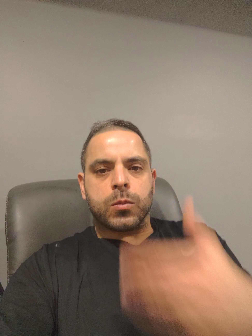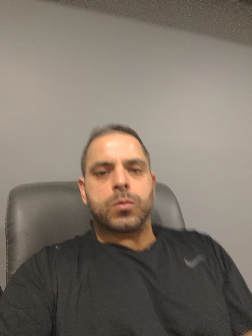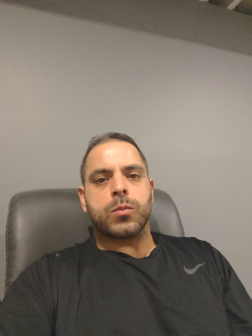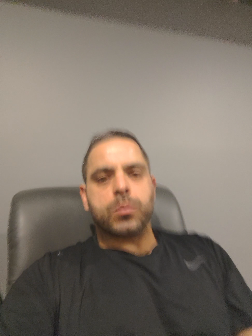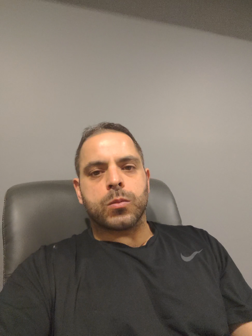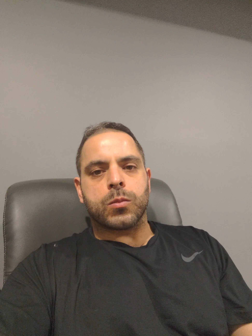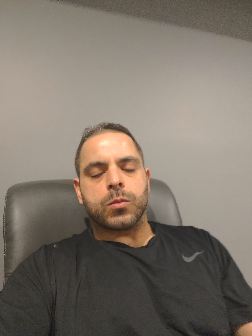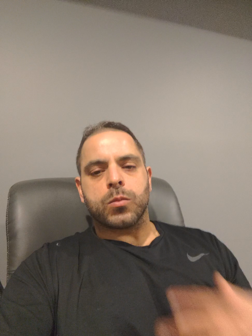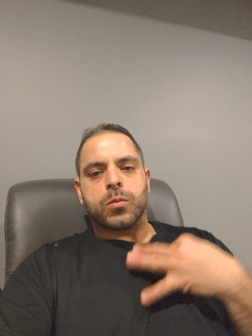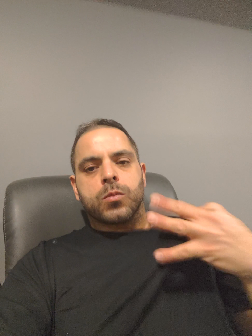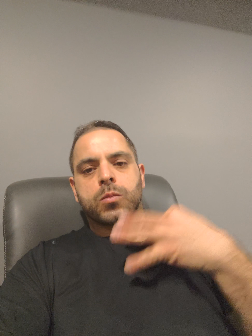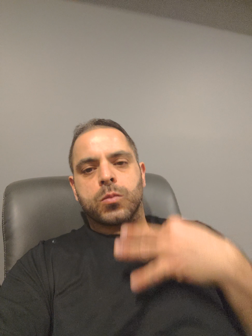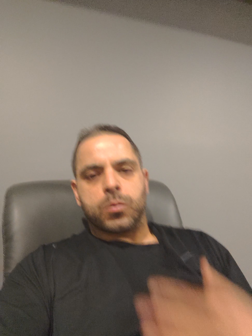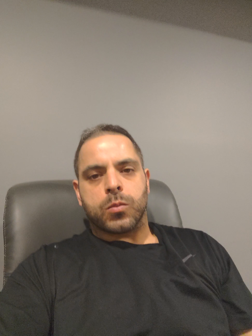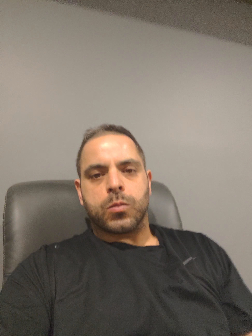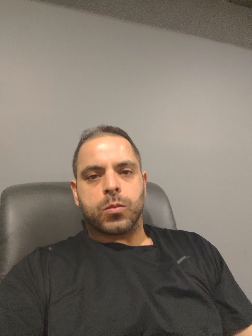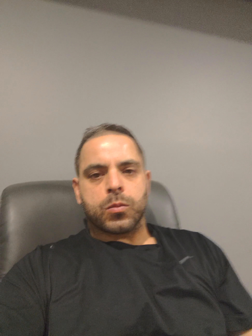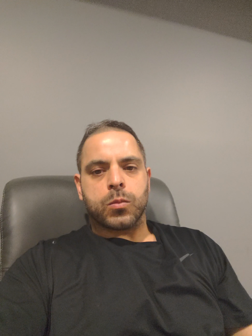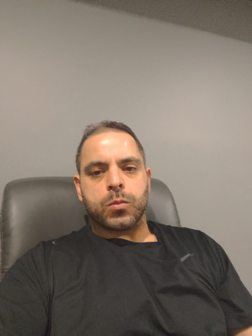shirt